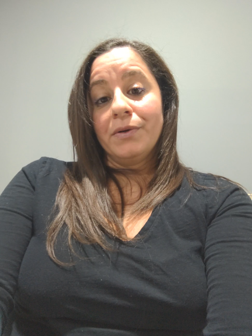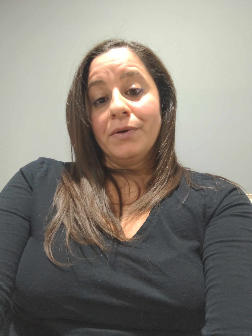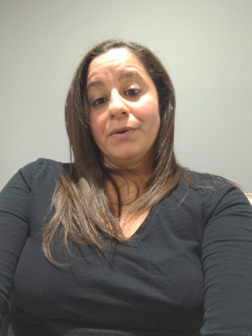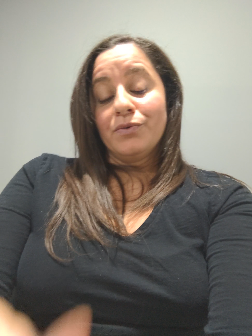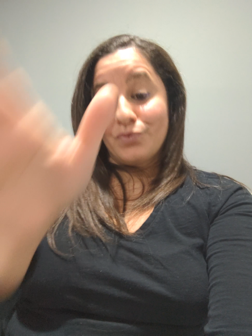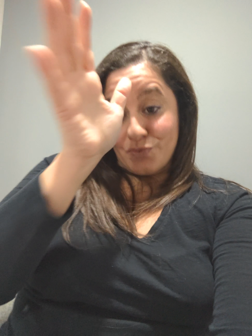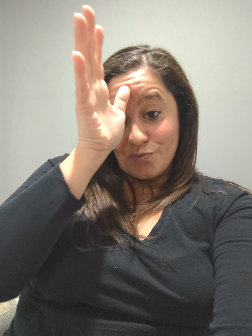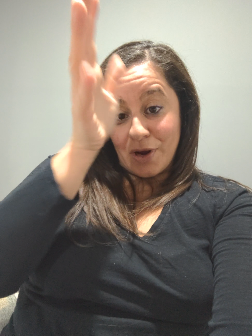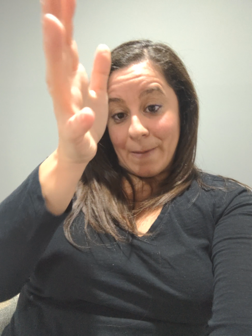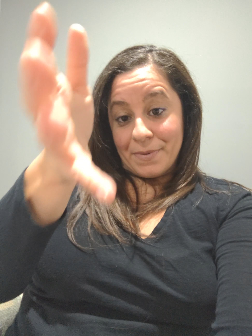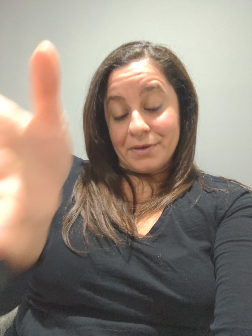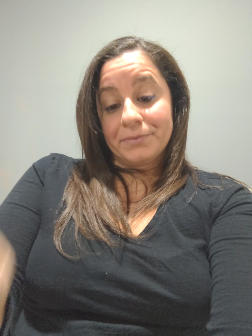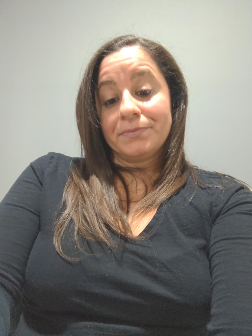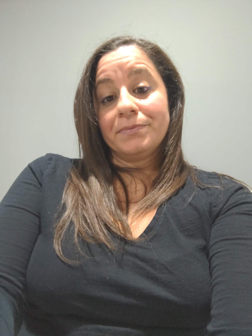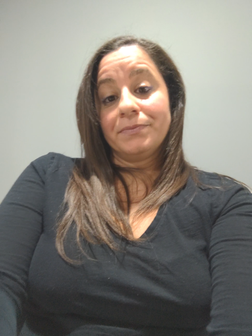grandpa